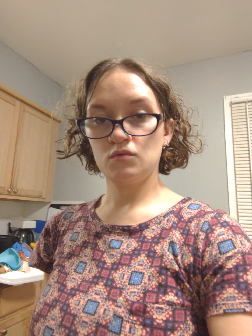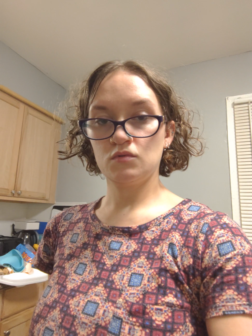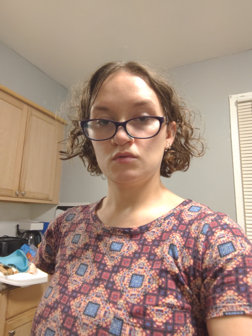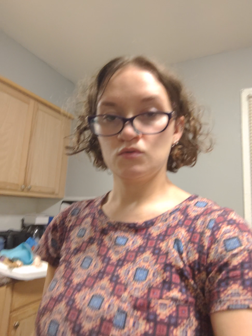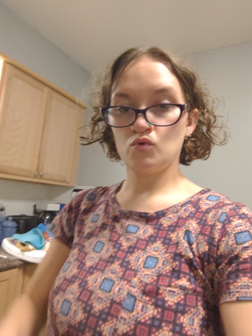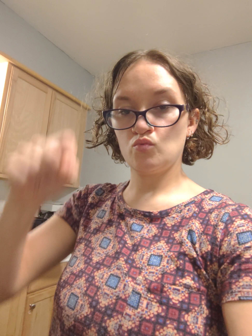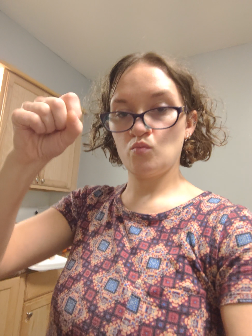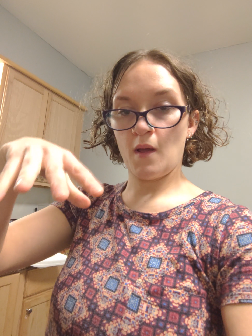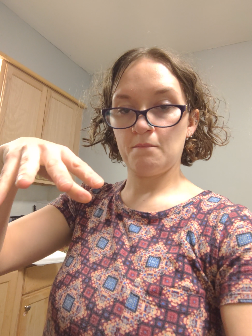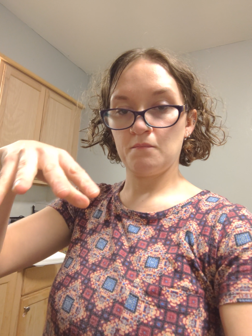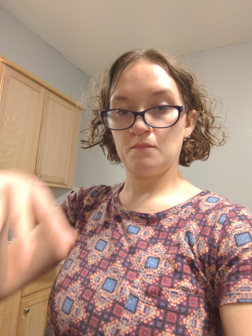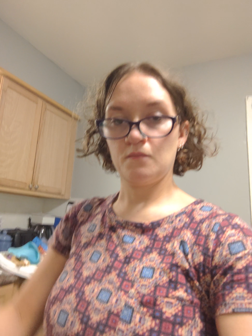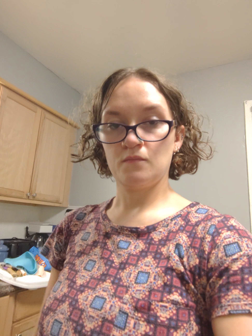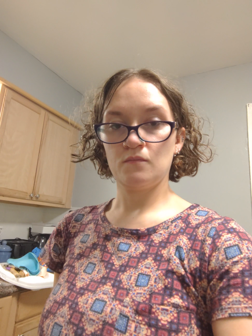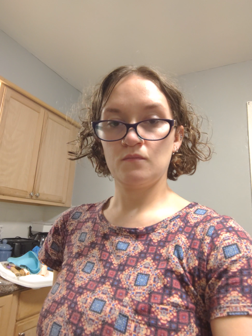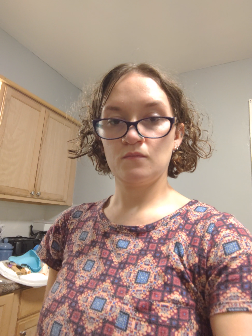drop